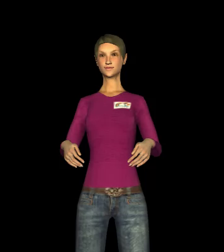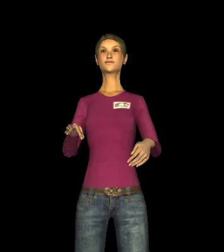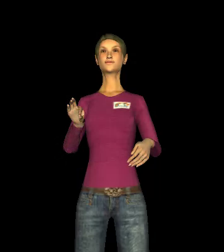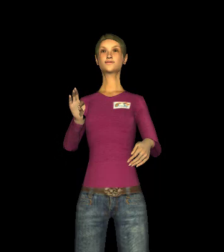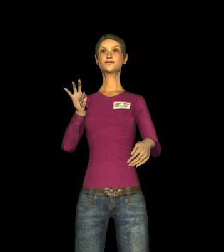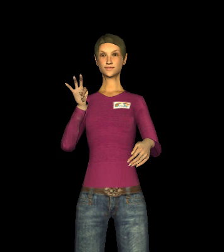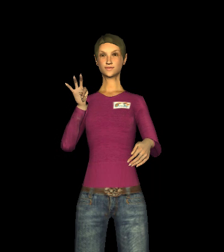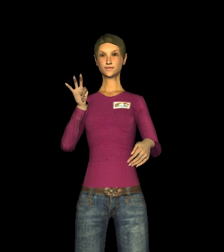أختار